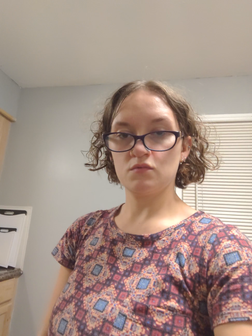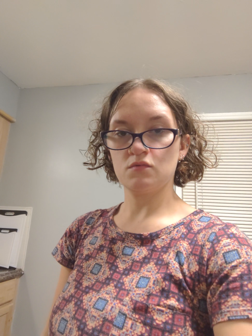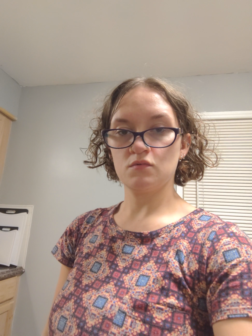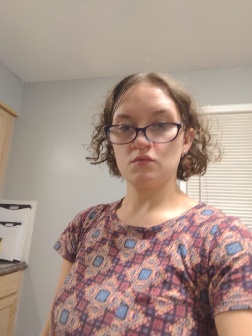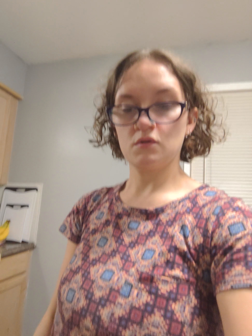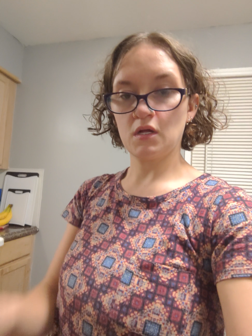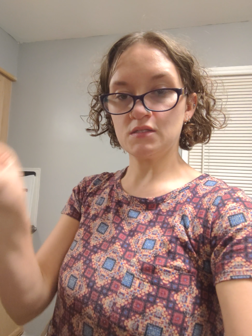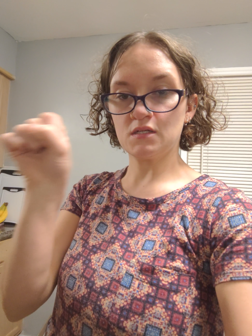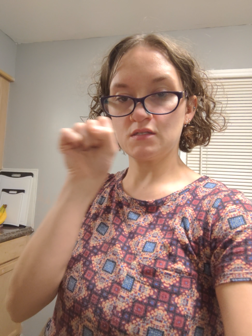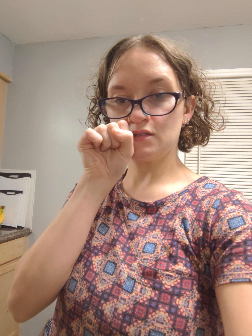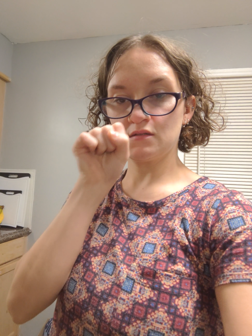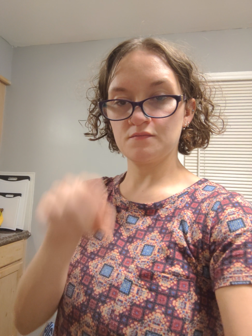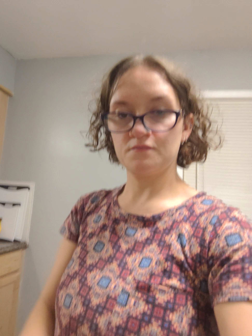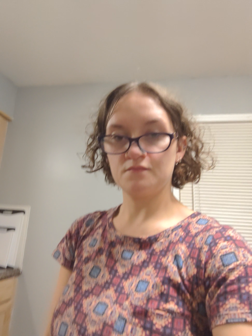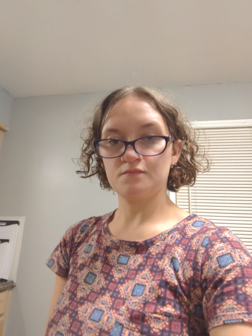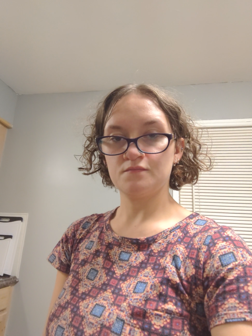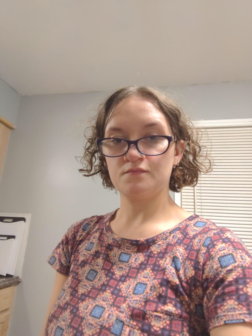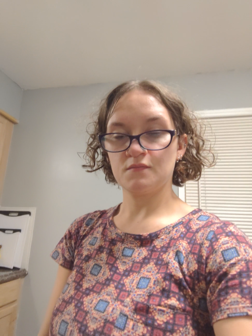carrot